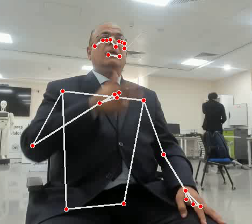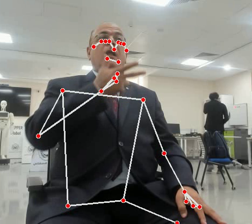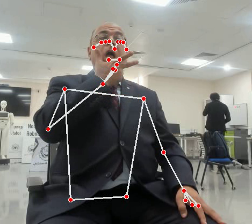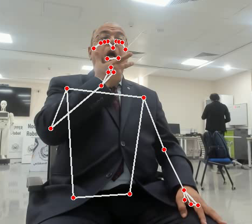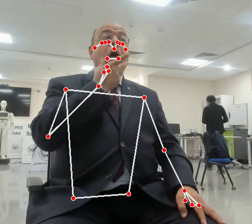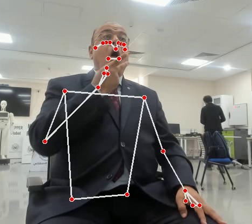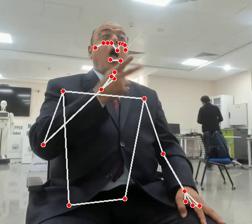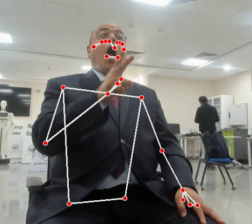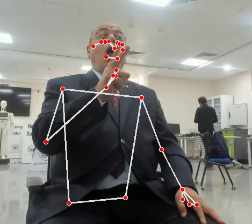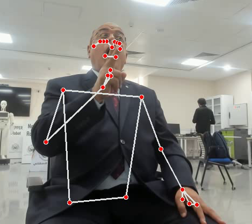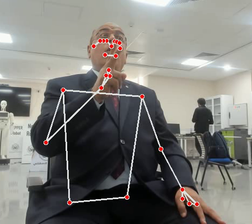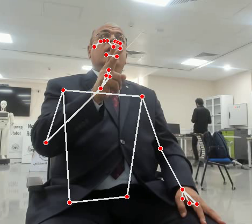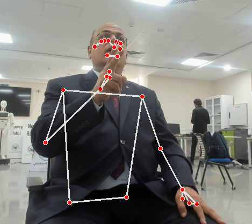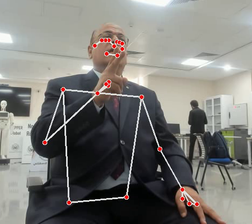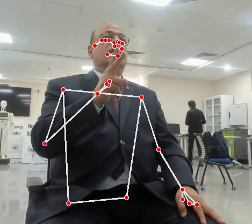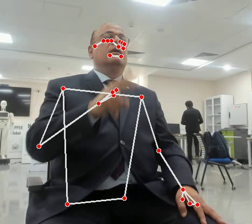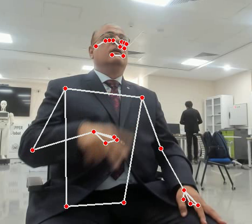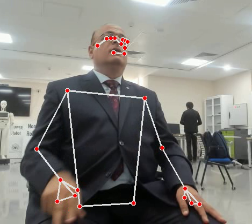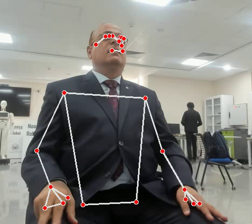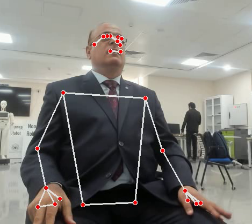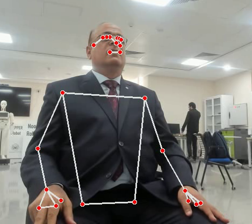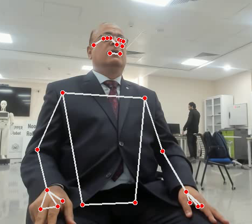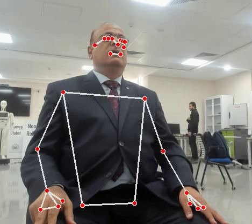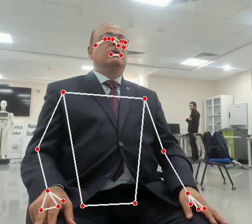helw awy